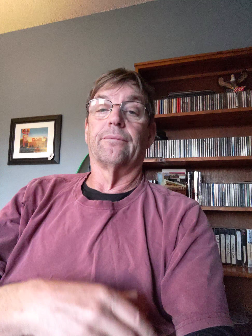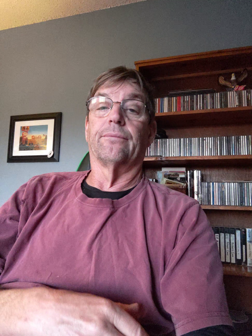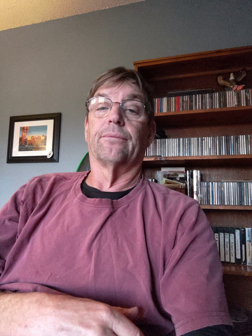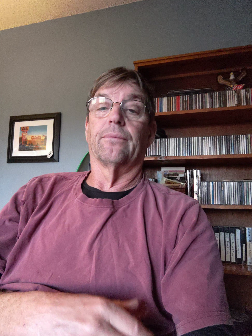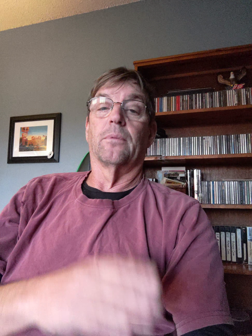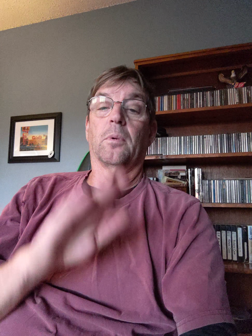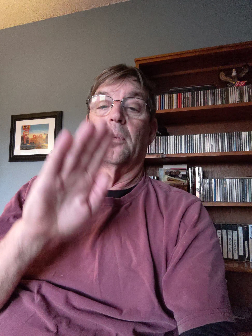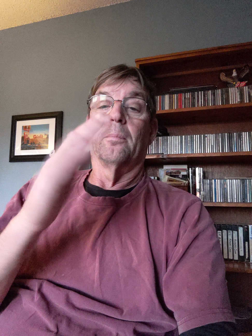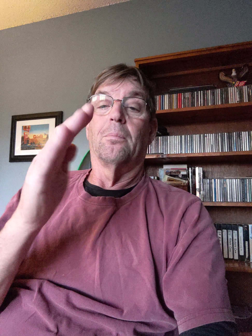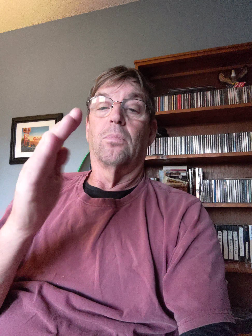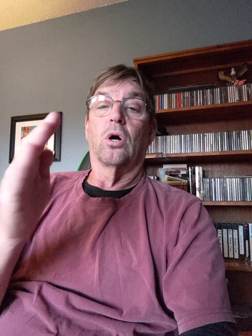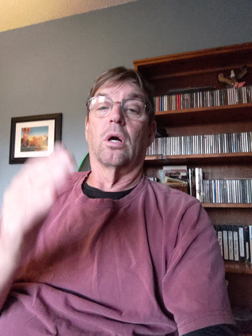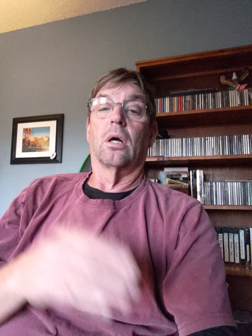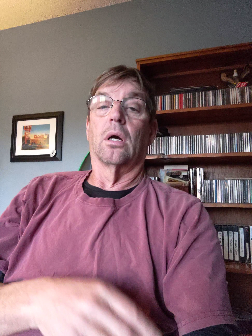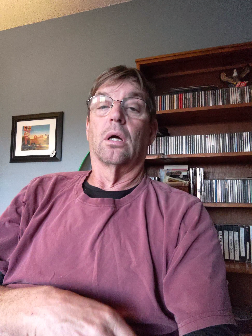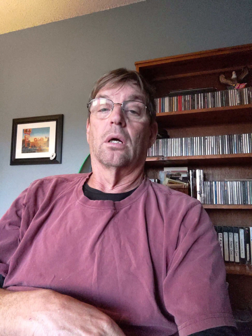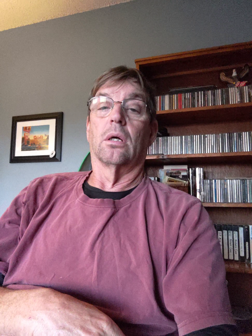book